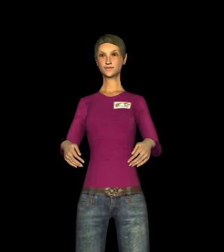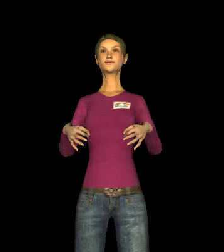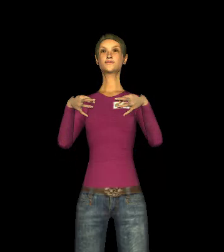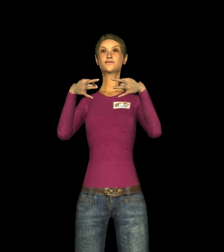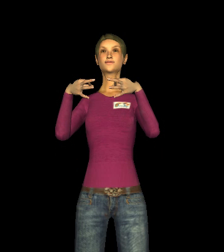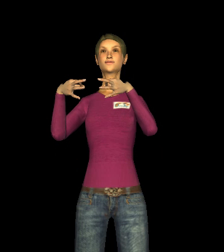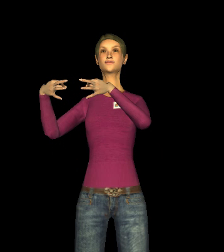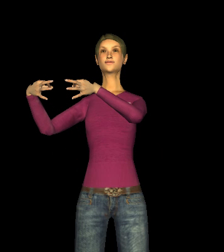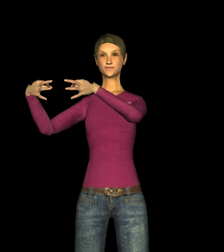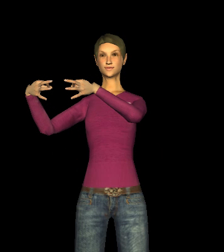مجتهد